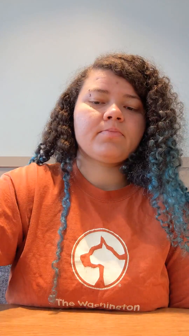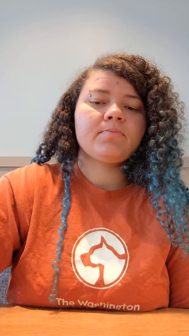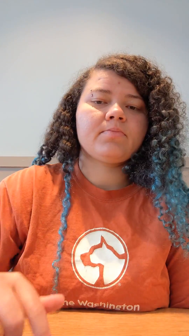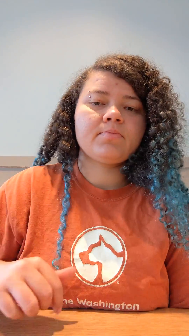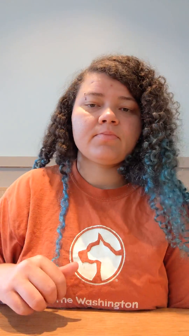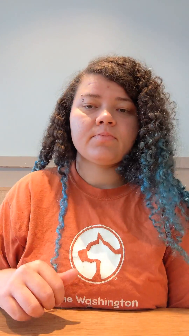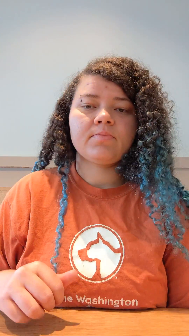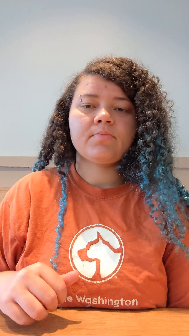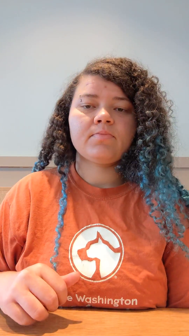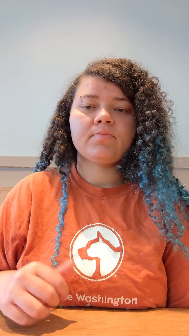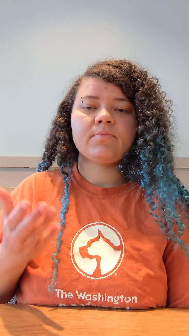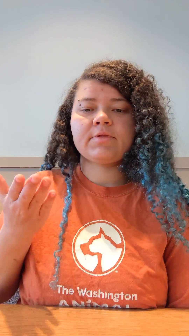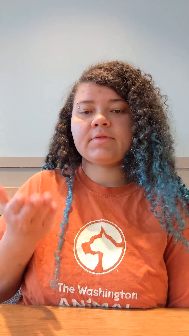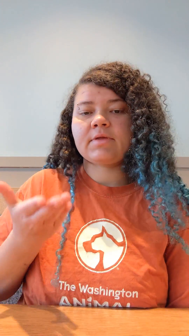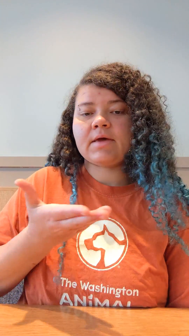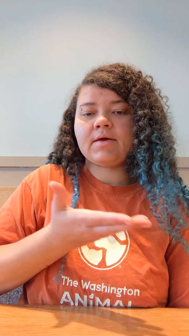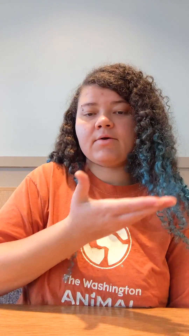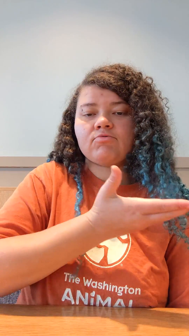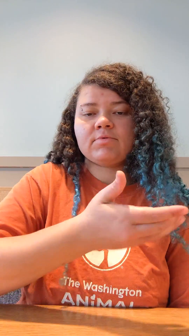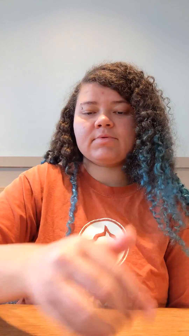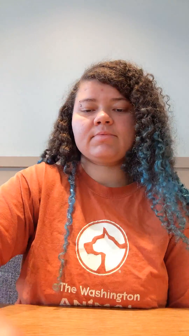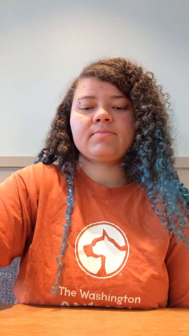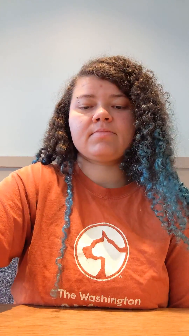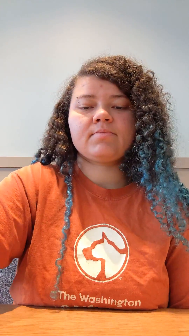carry